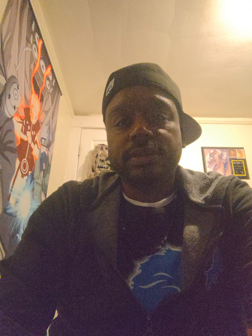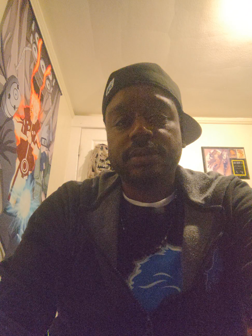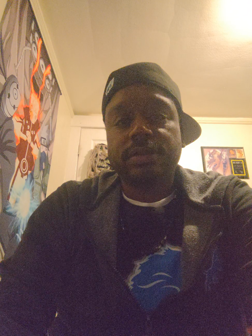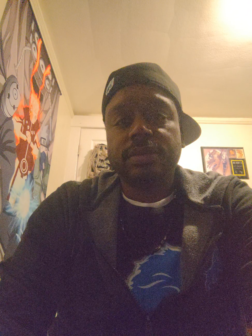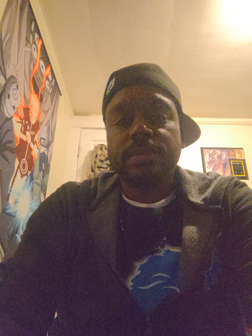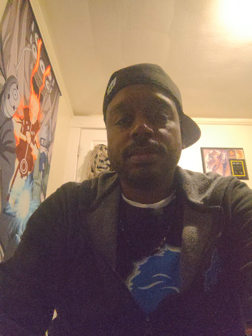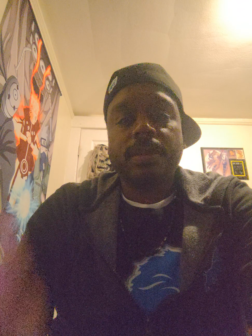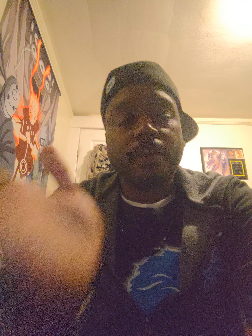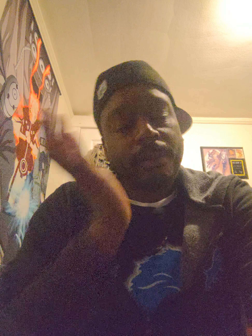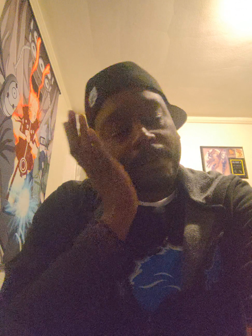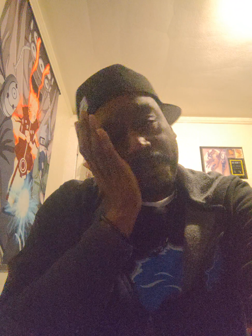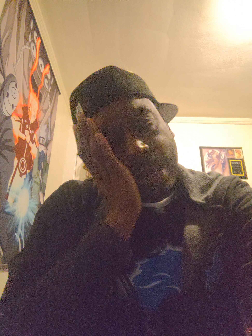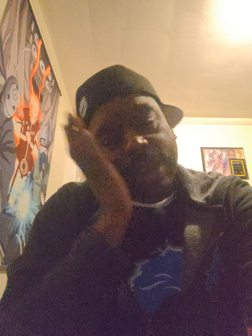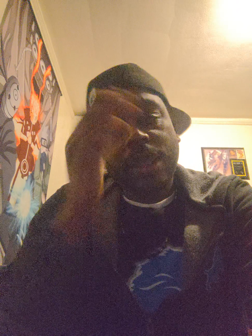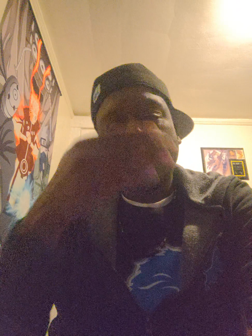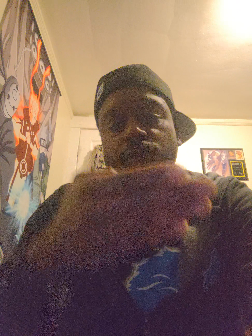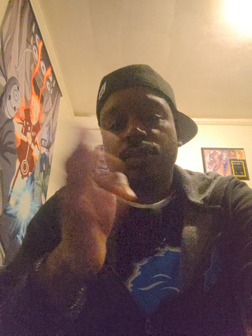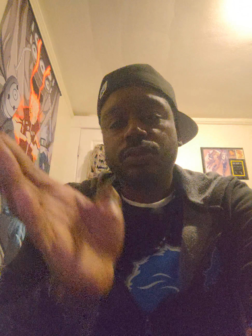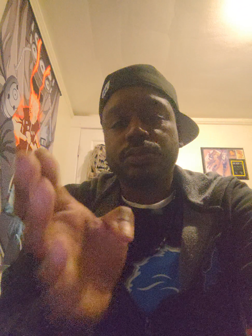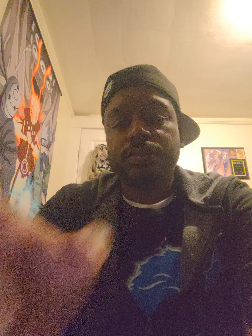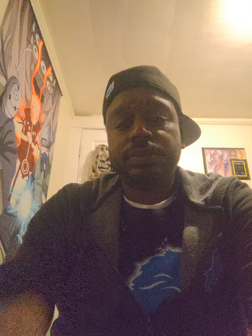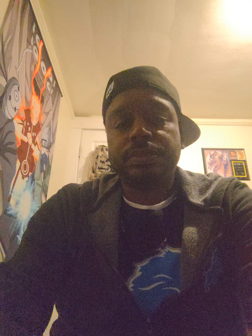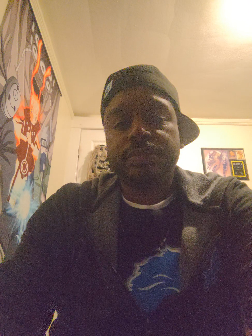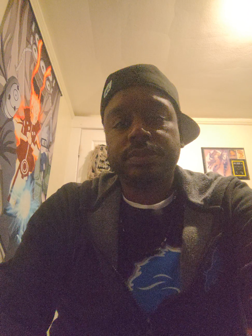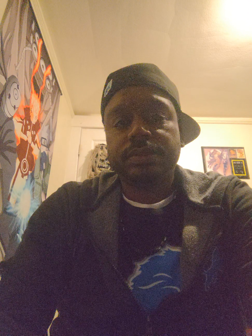bedroom